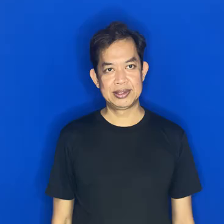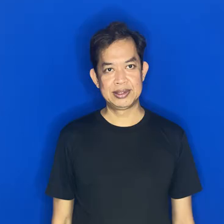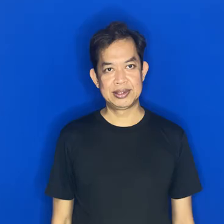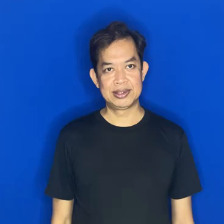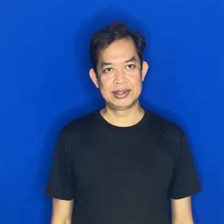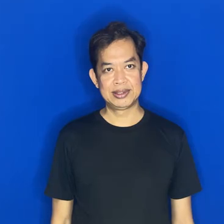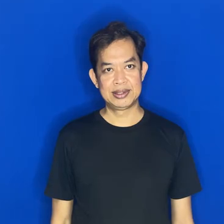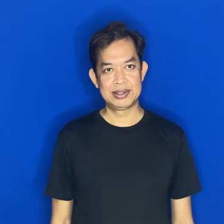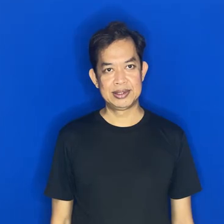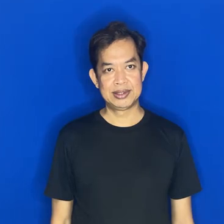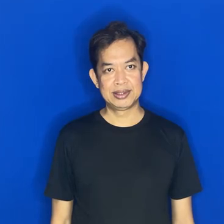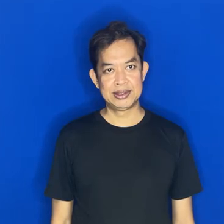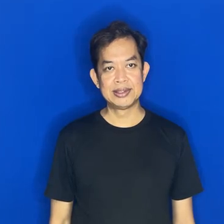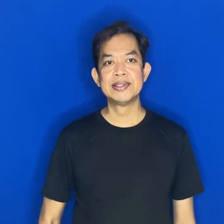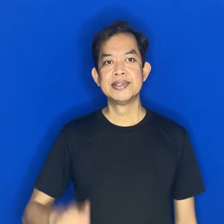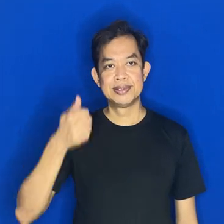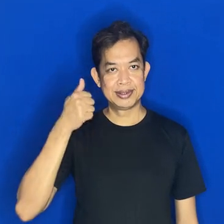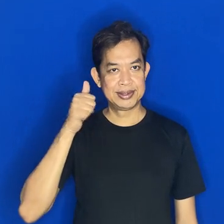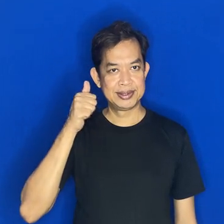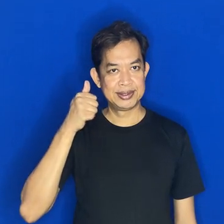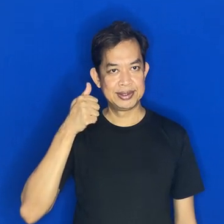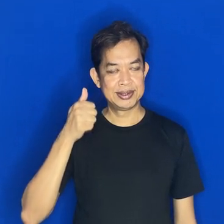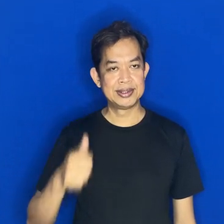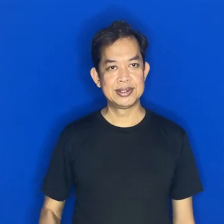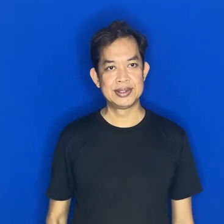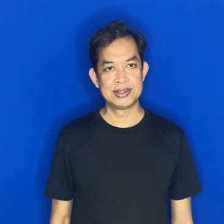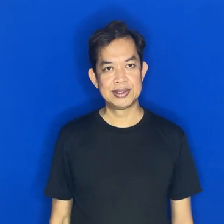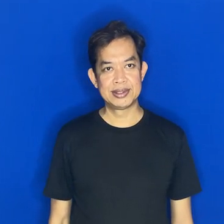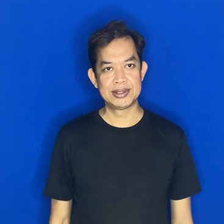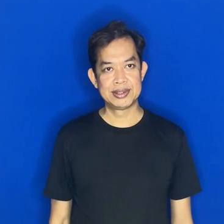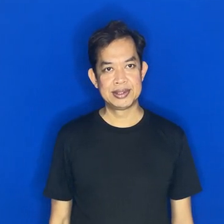auntie